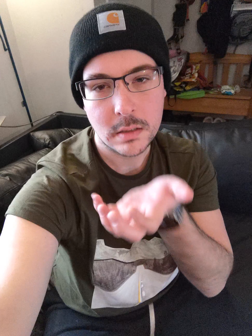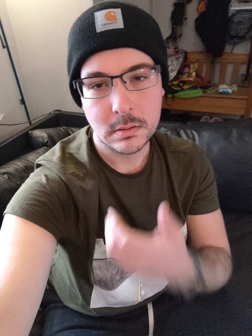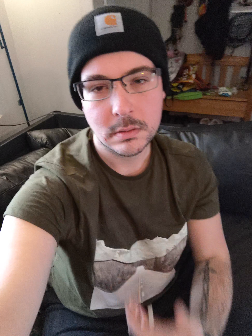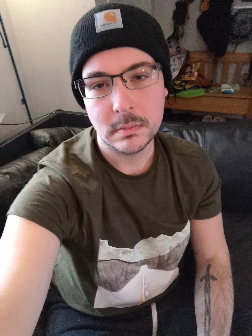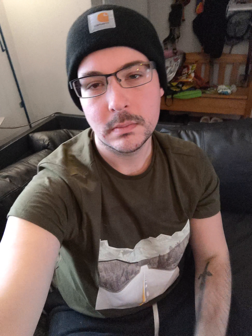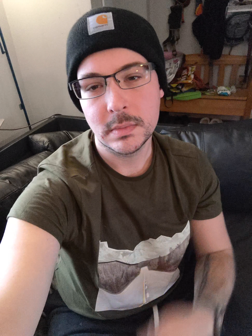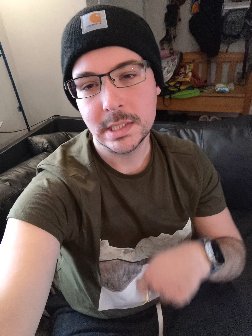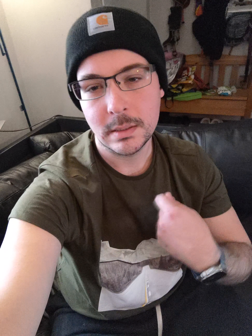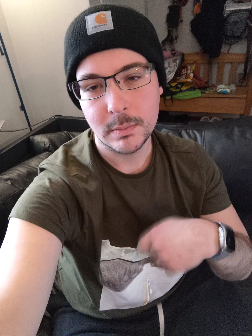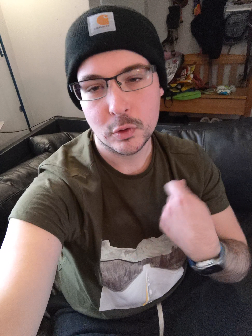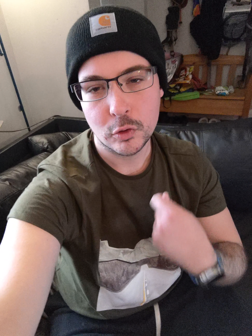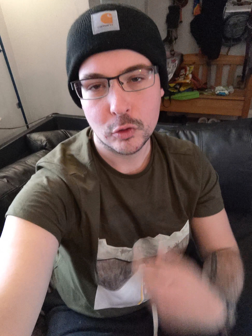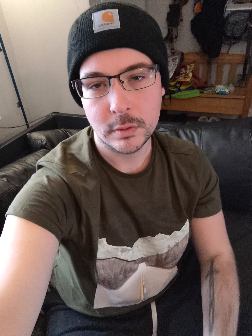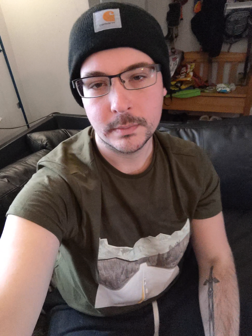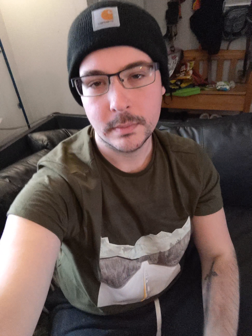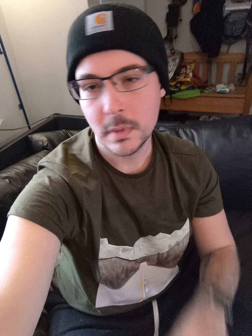zipper